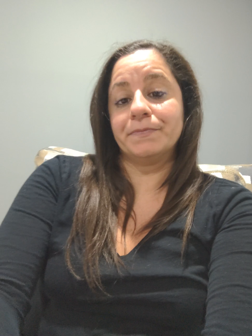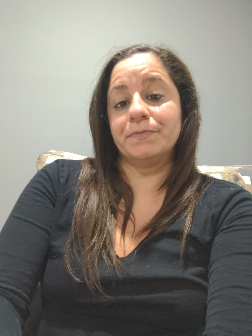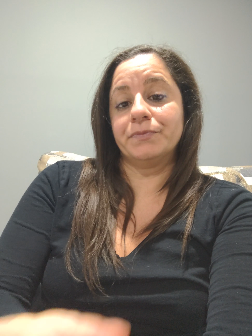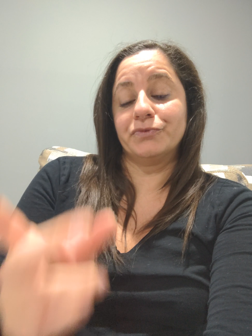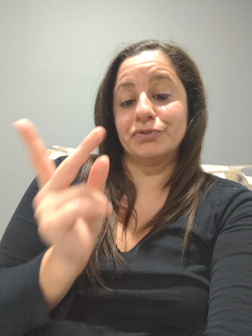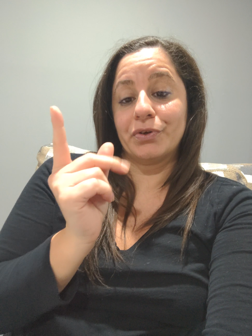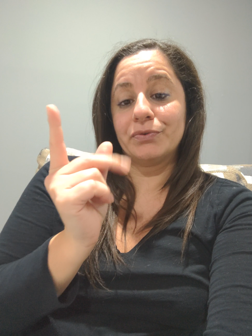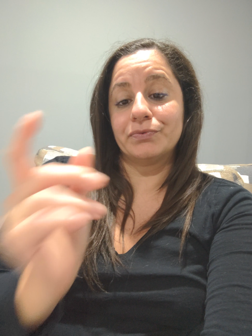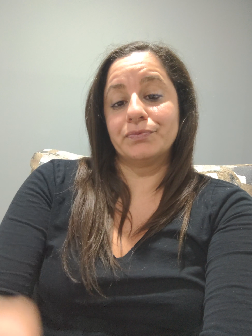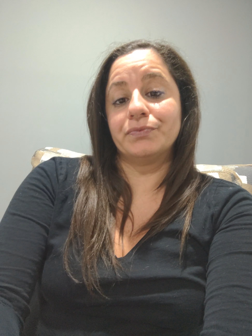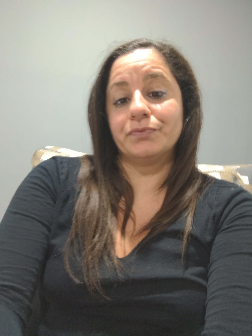dog